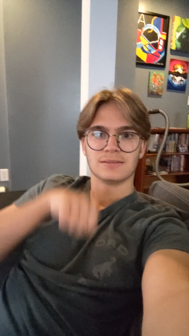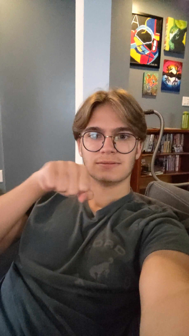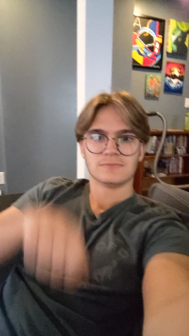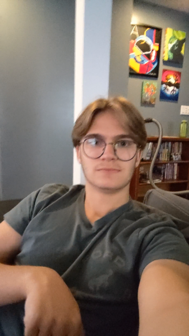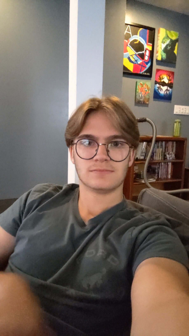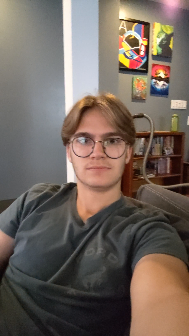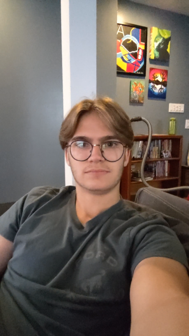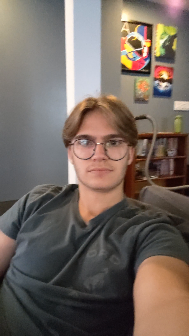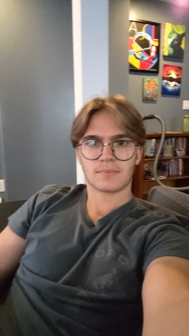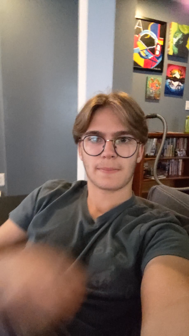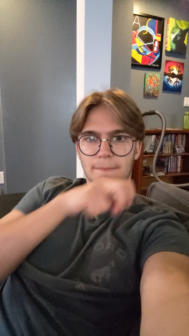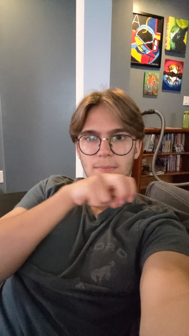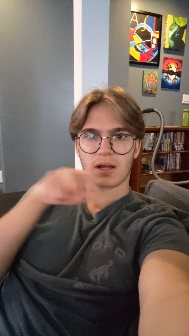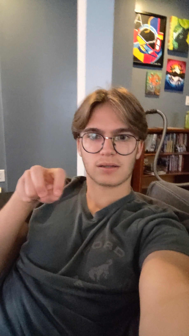porch